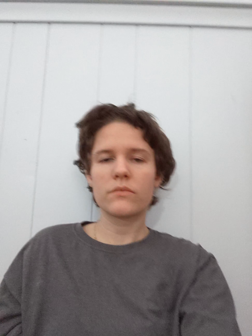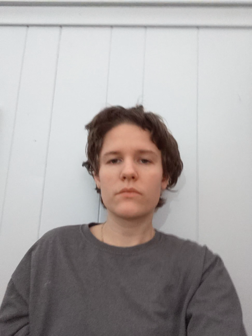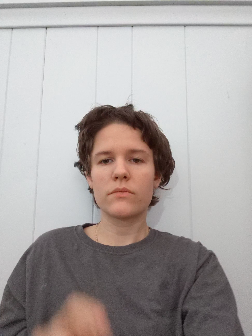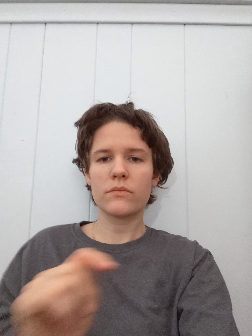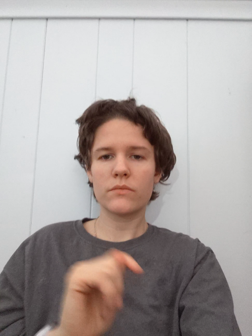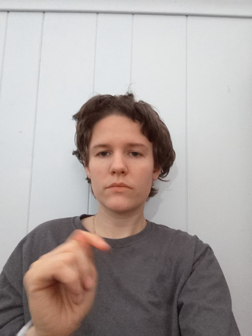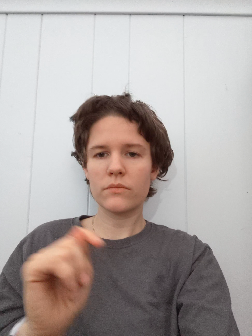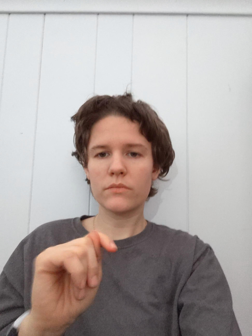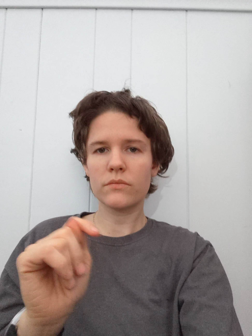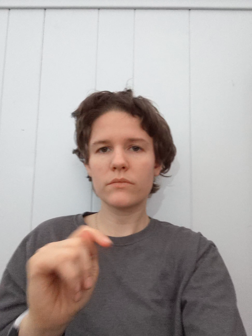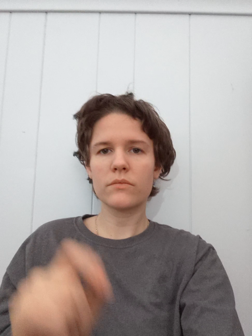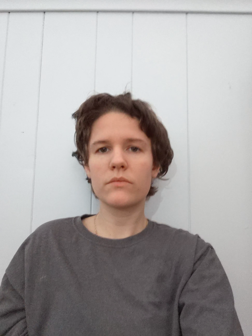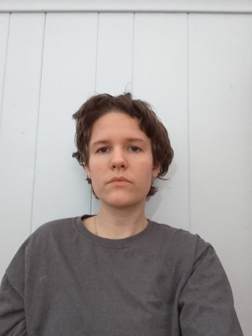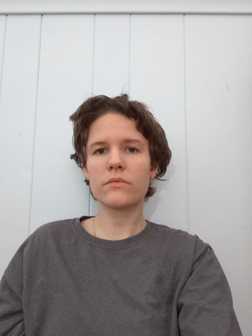potty